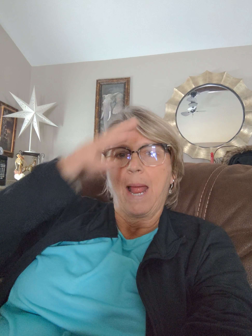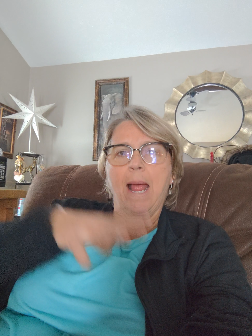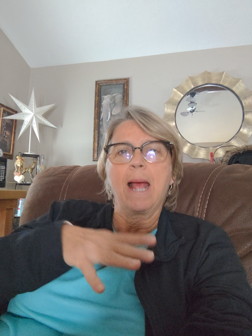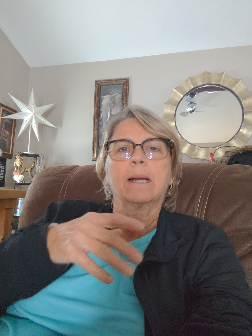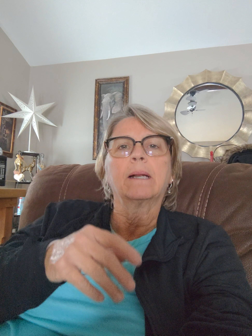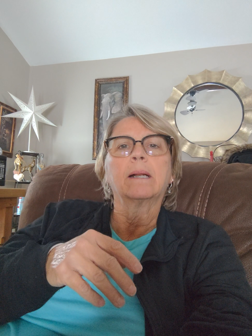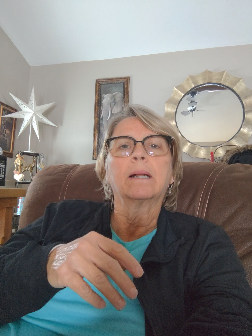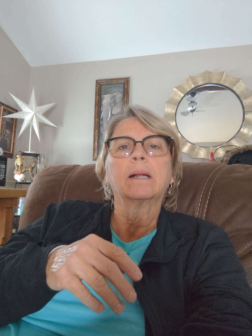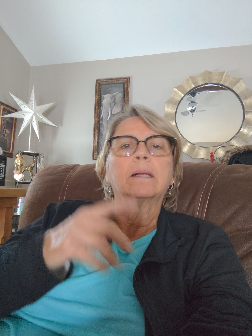man